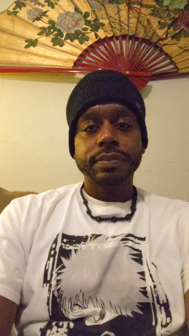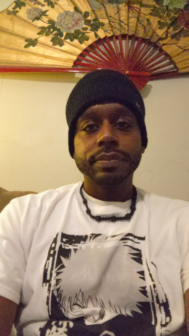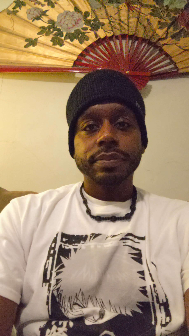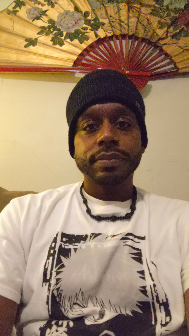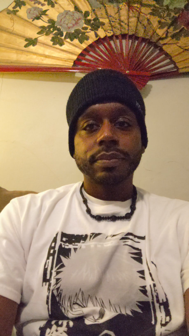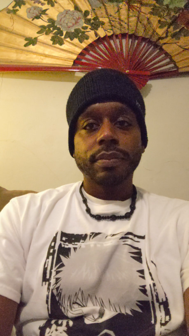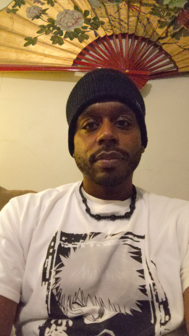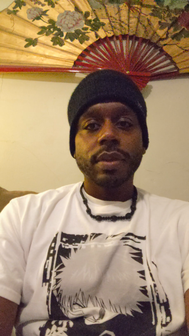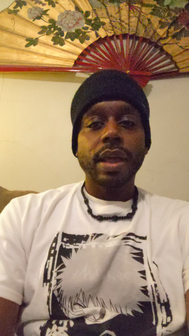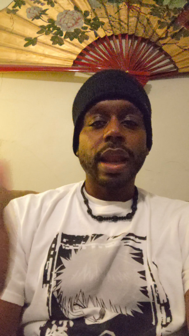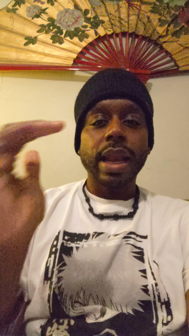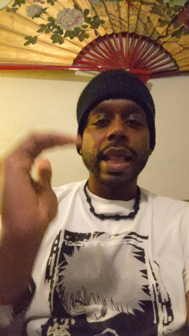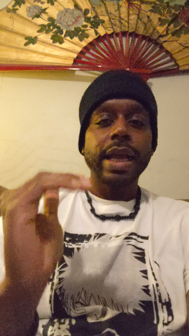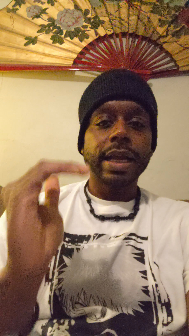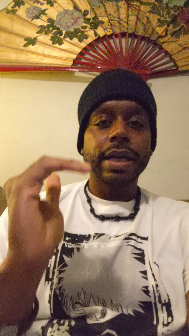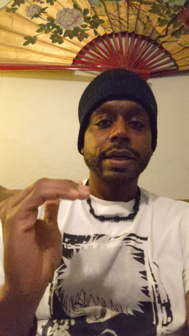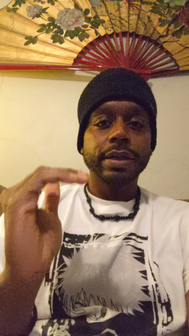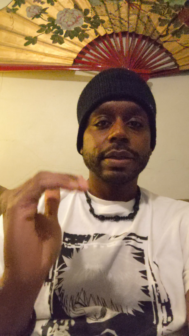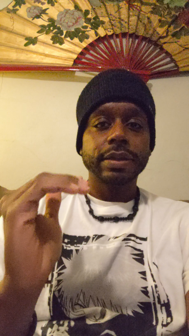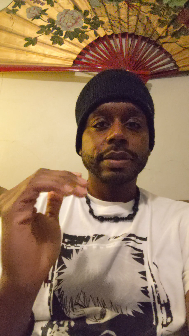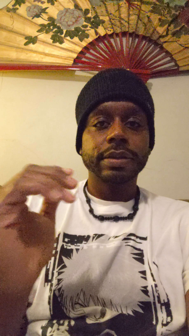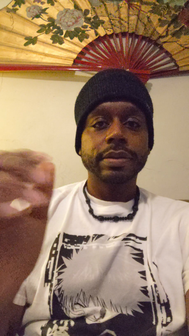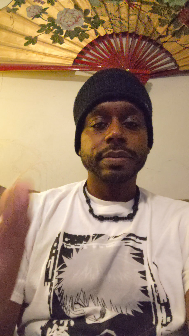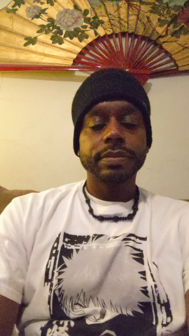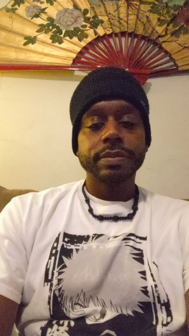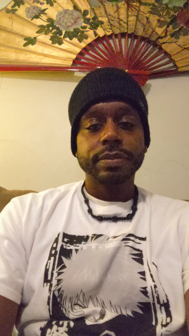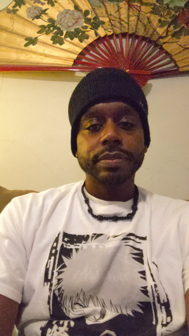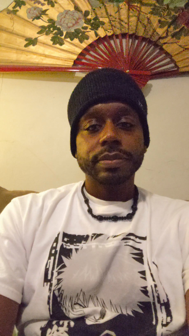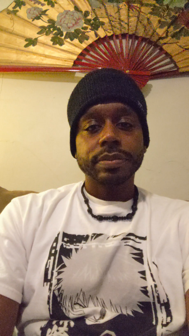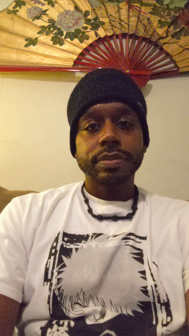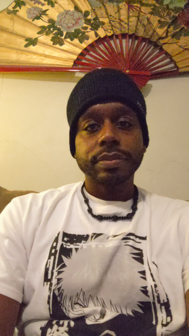little